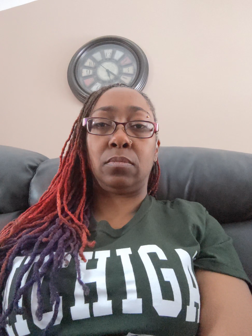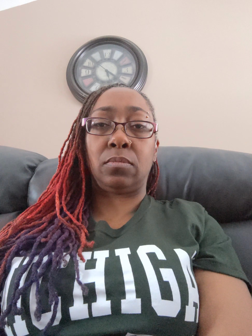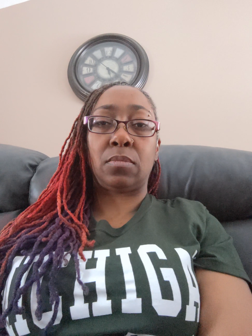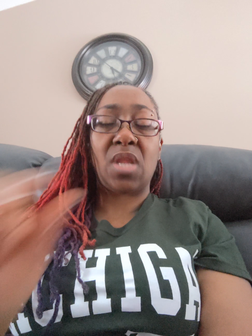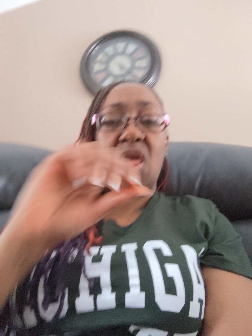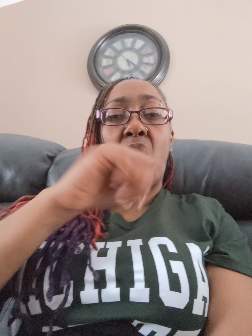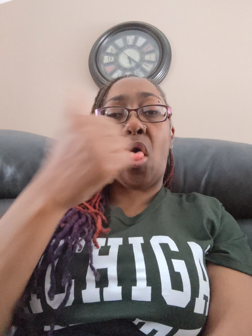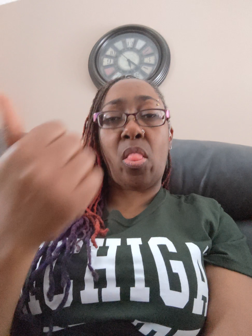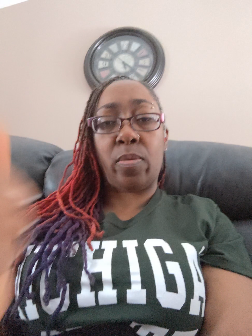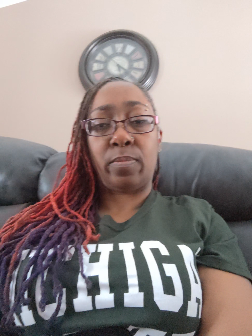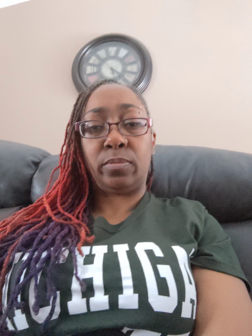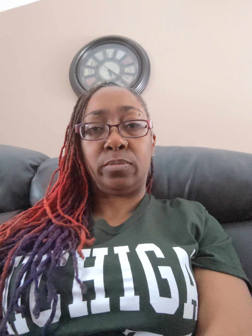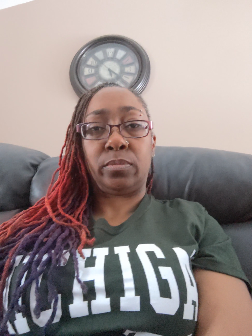another